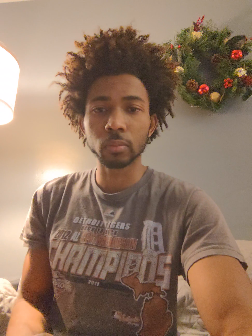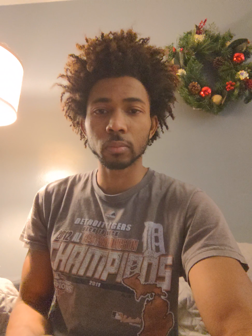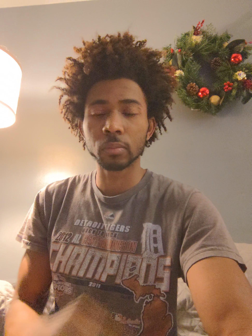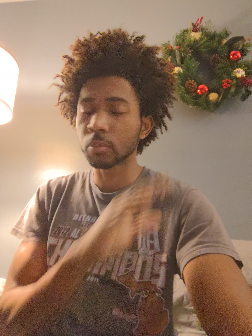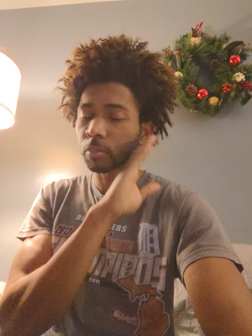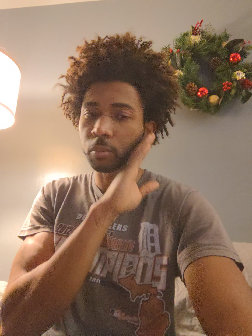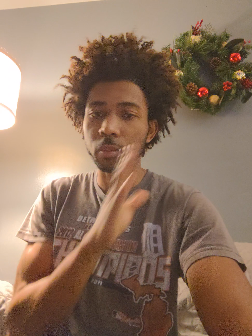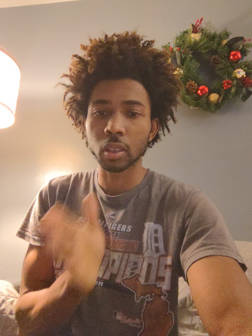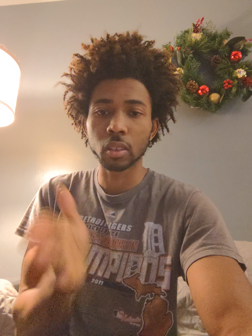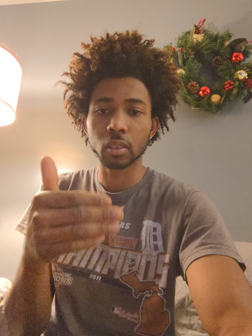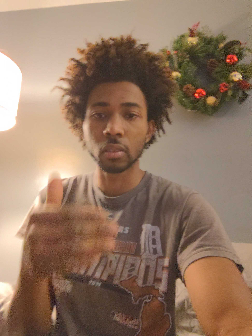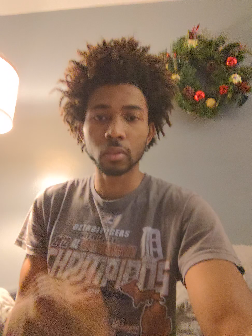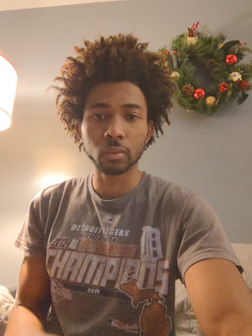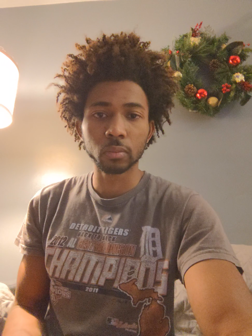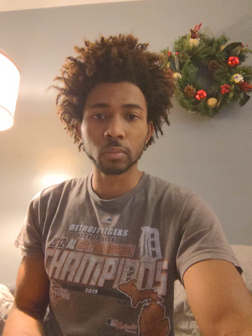bedroom